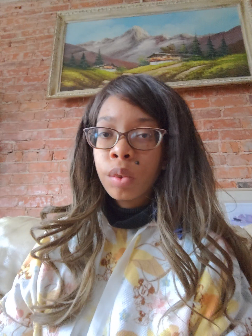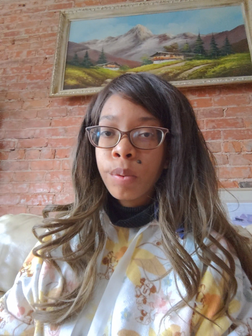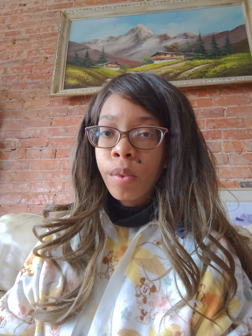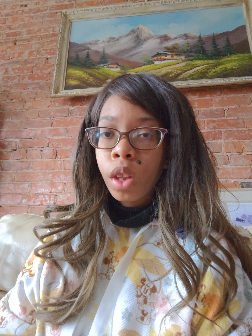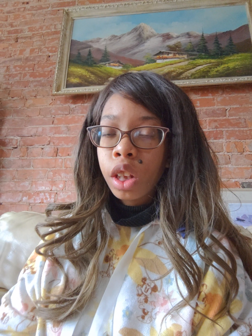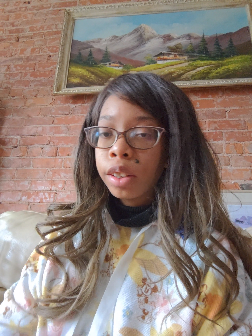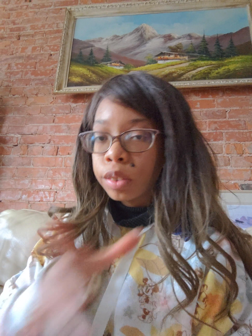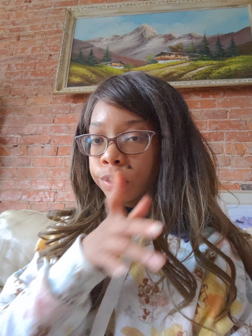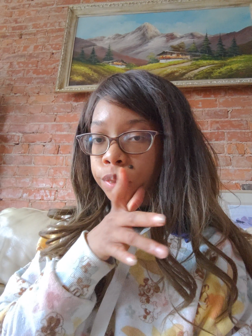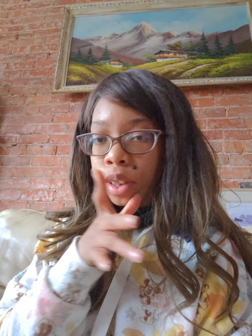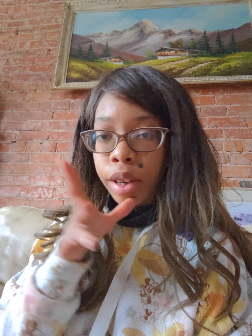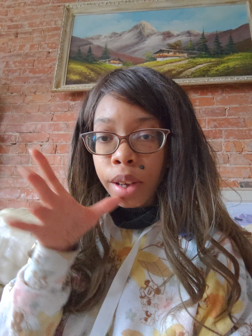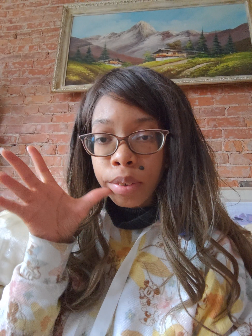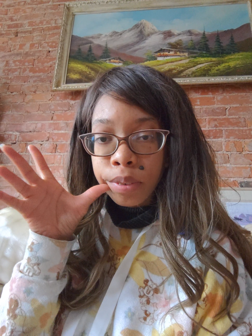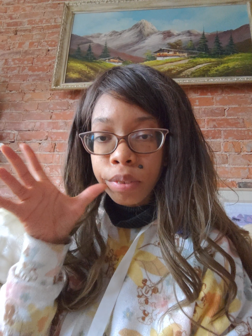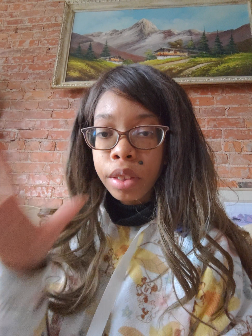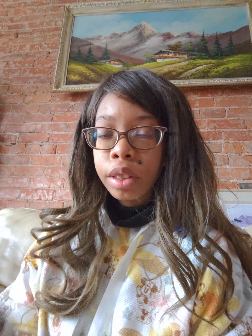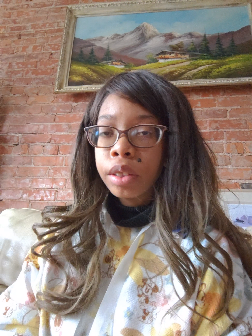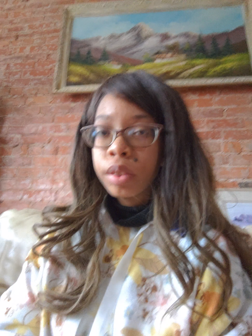farm